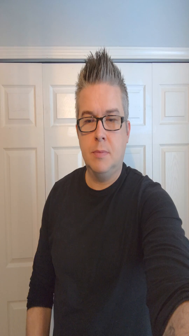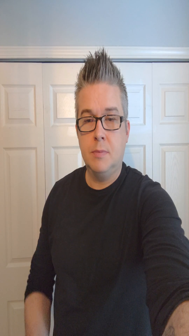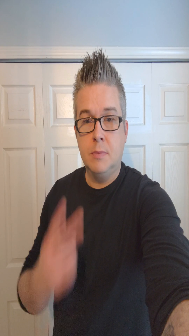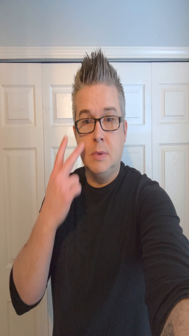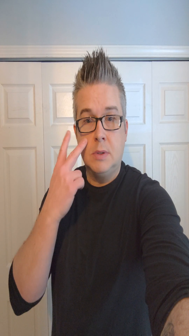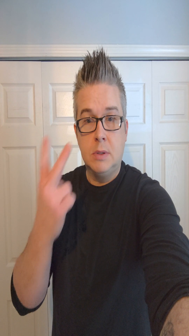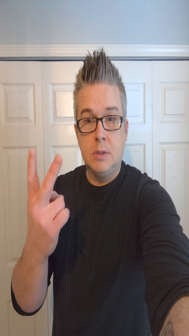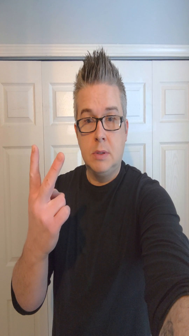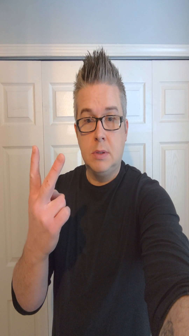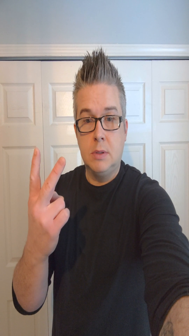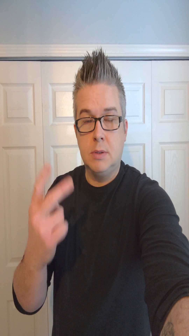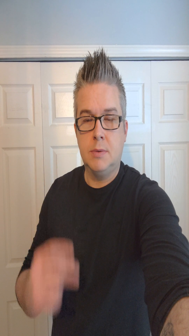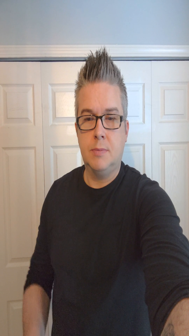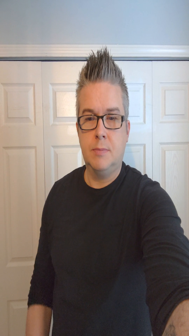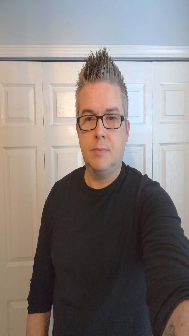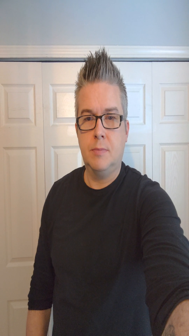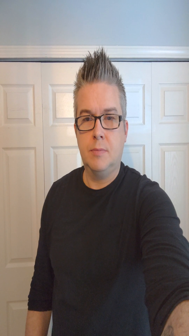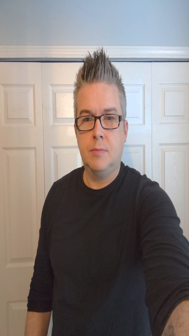see